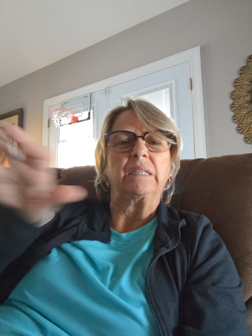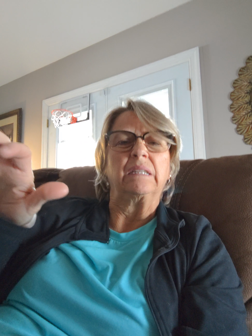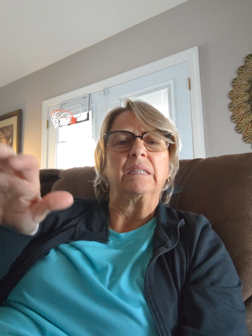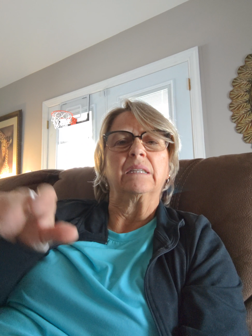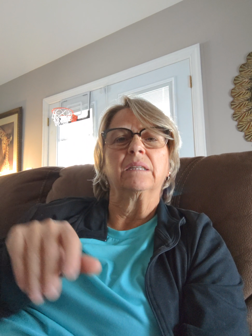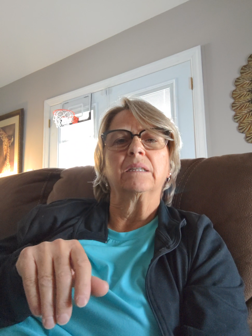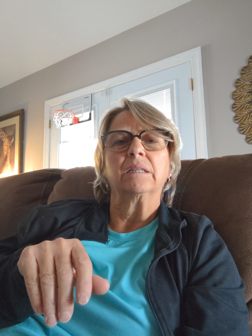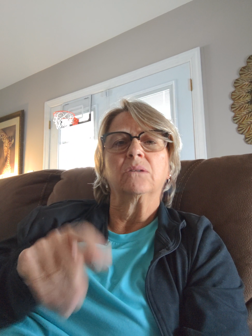hot